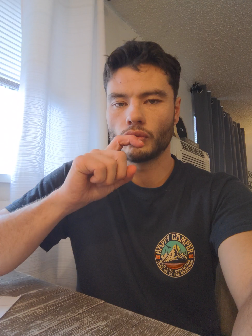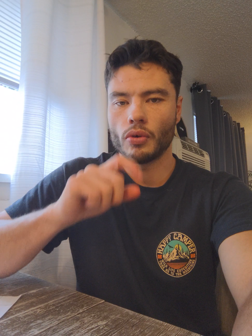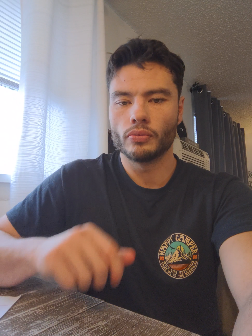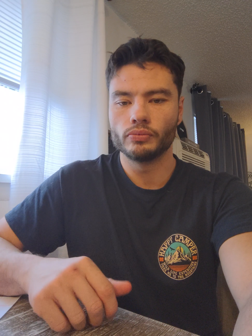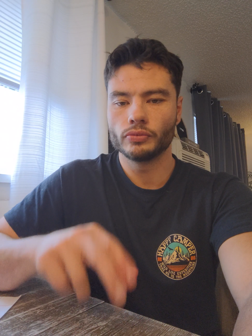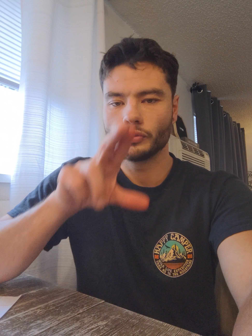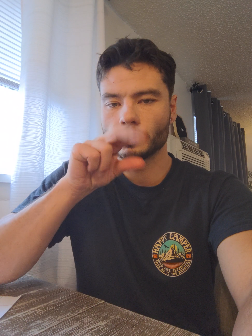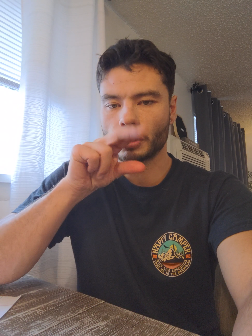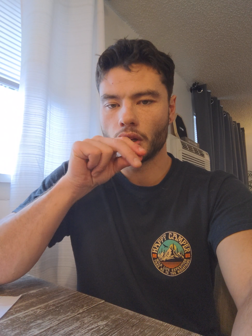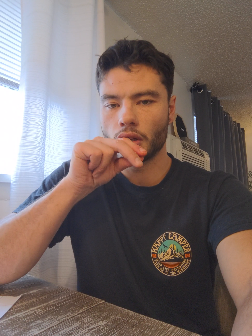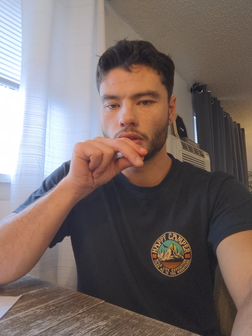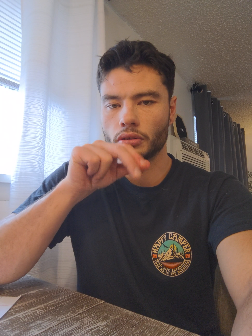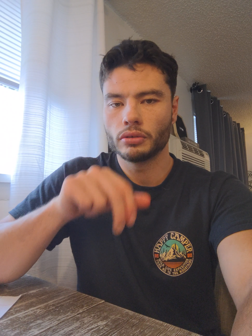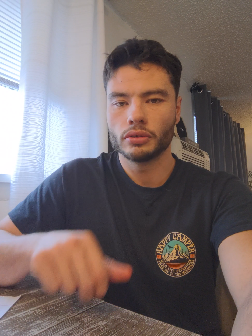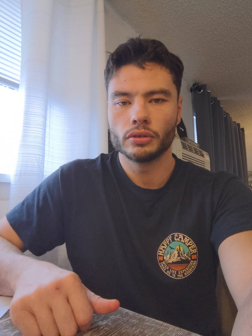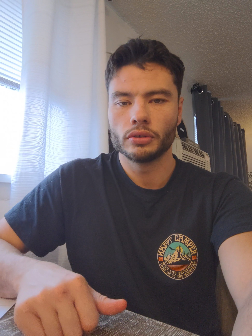duck